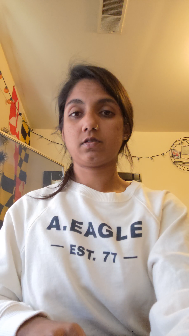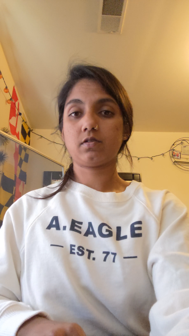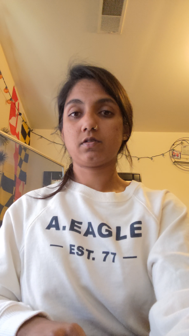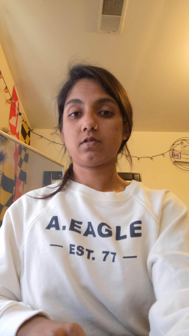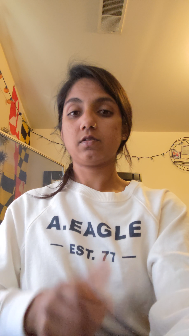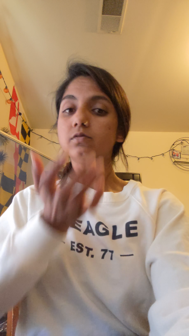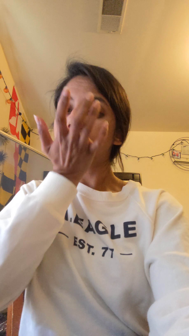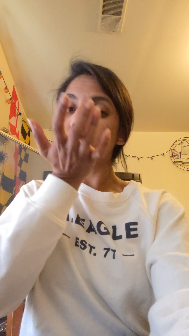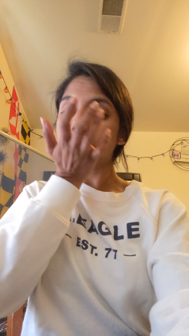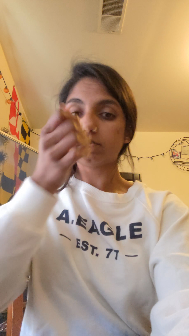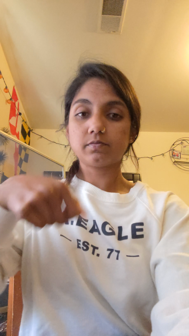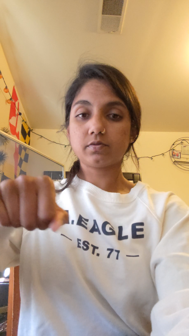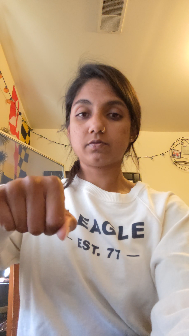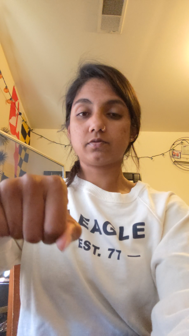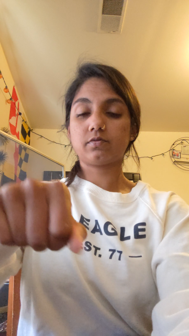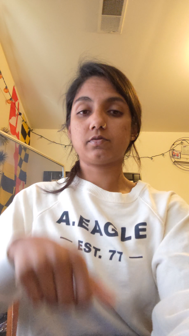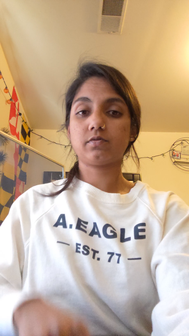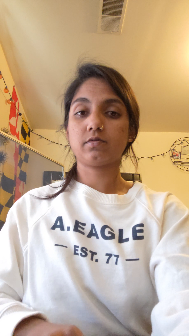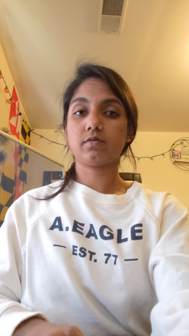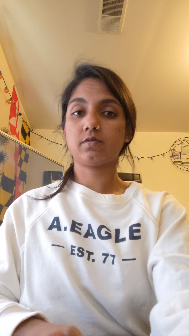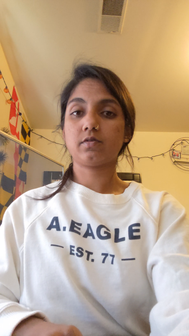lawn mower